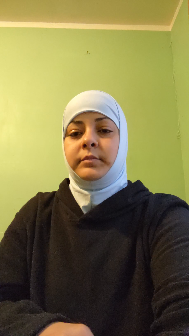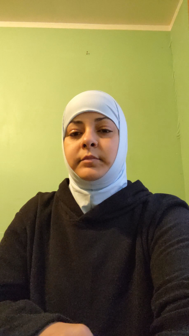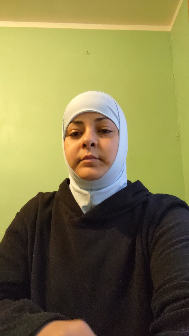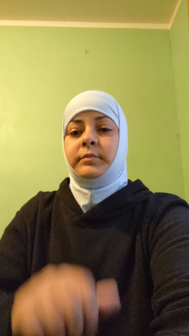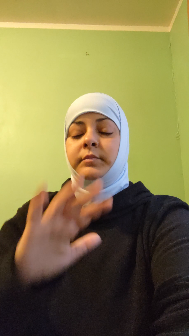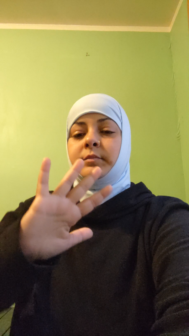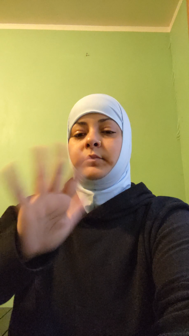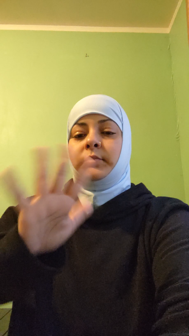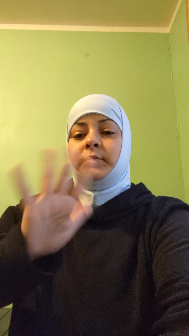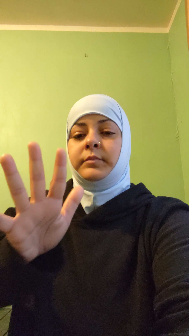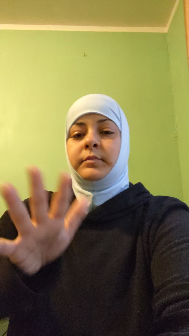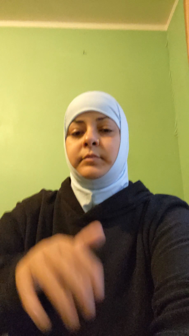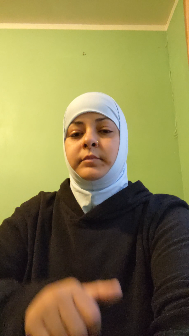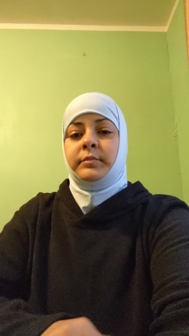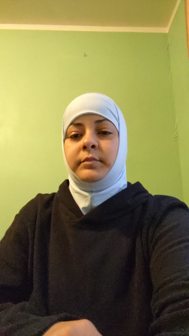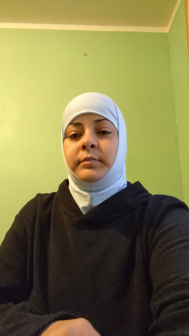cheese